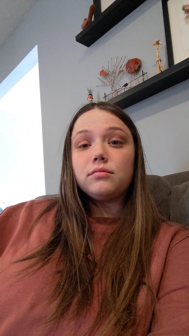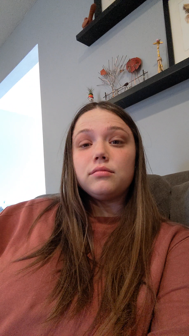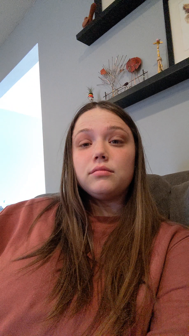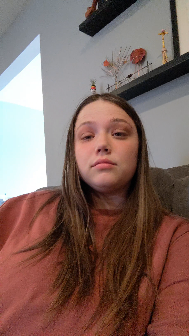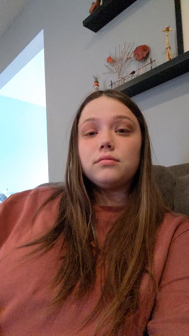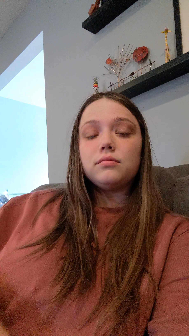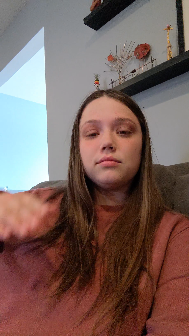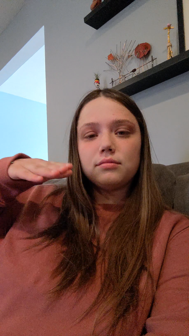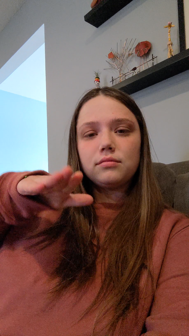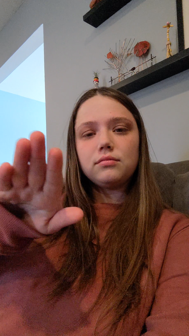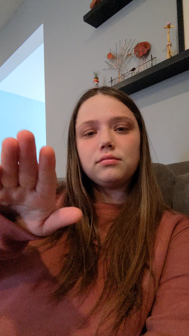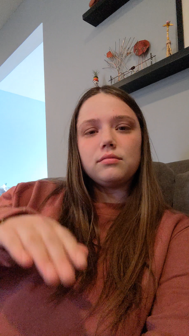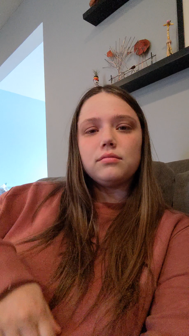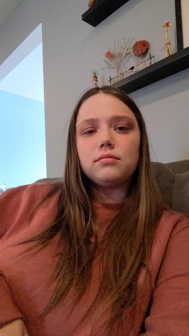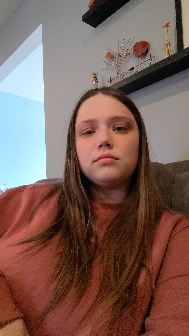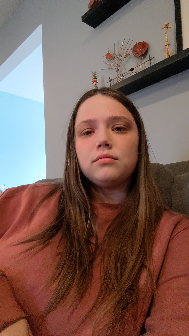enter